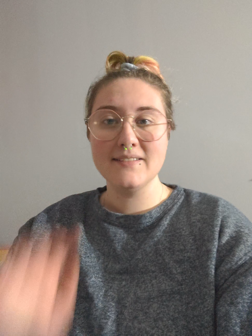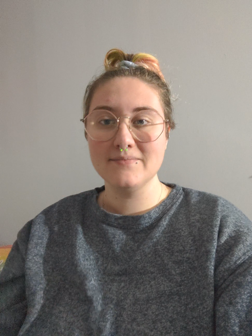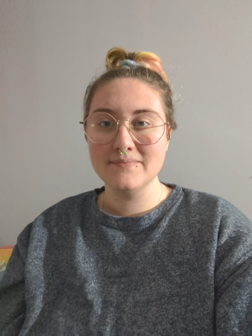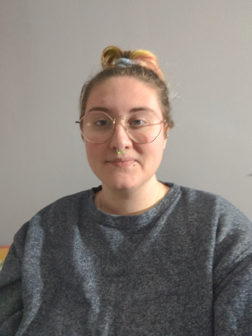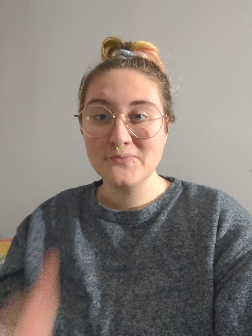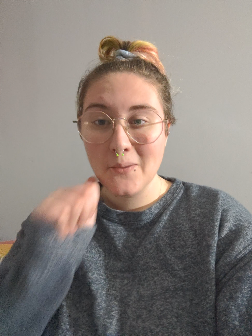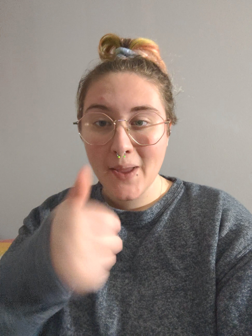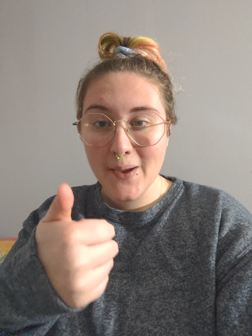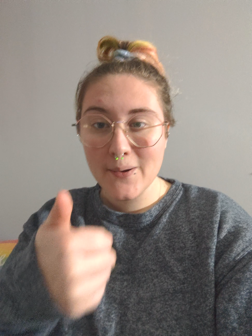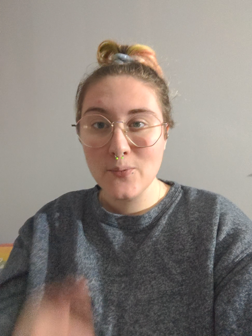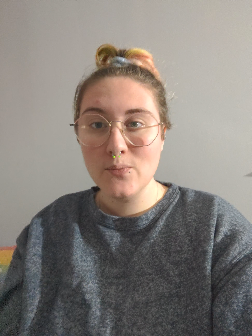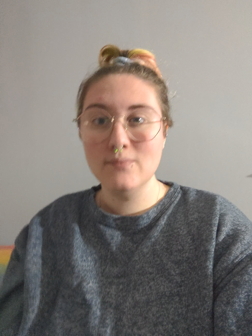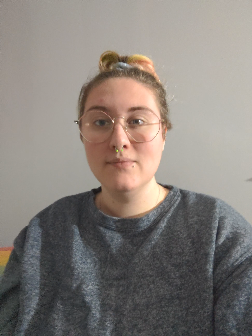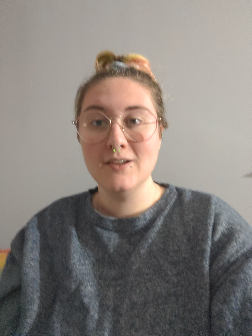tomorrow